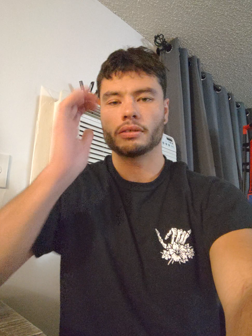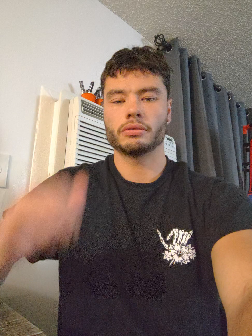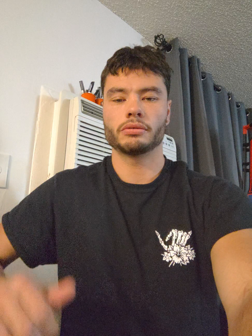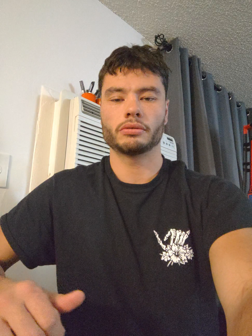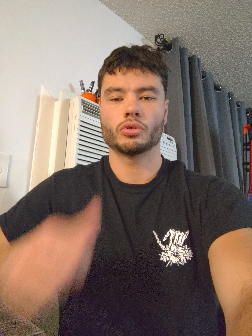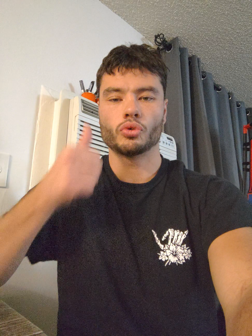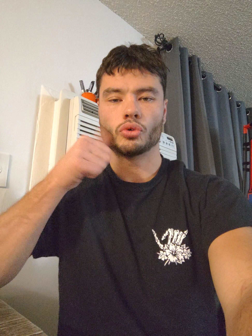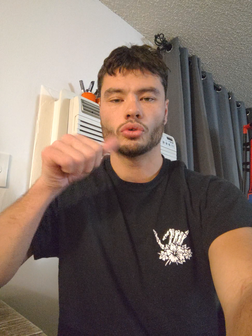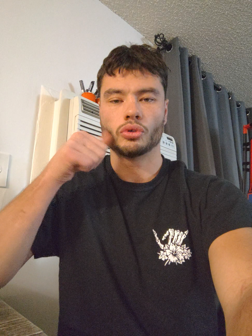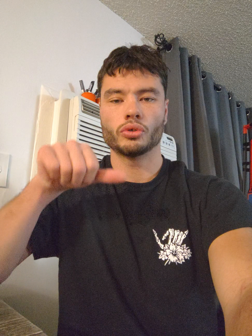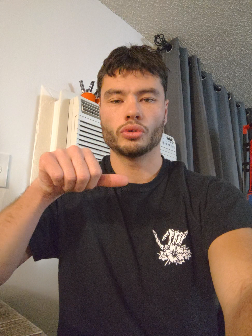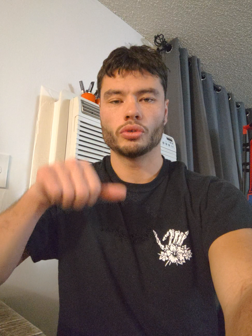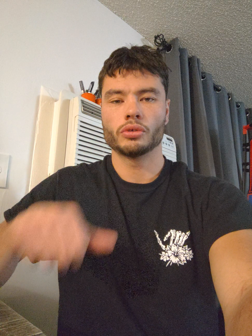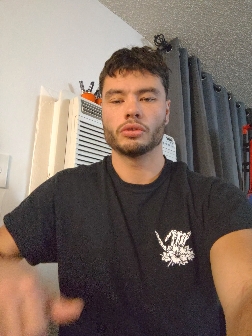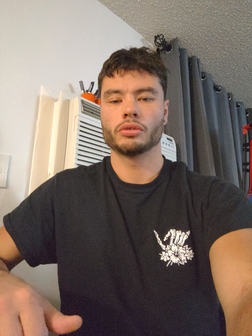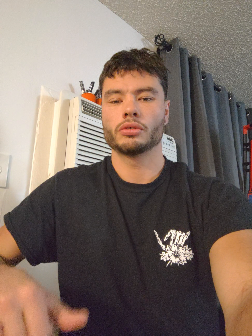girl